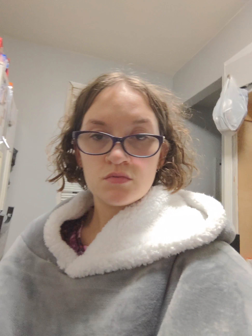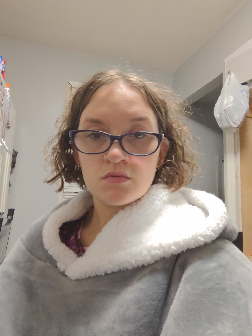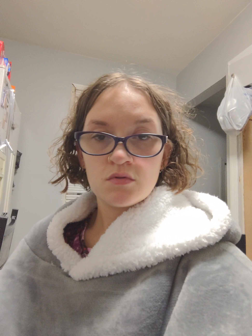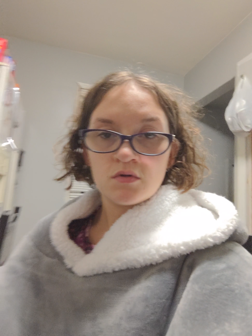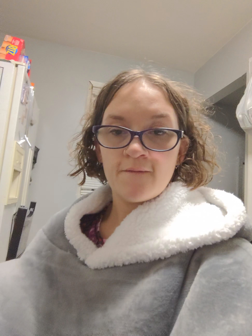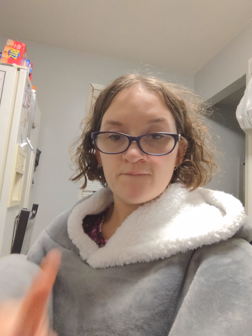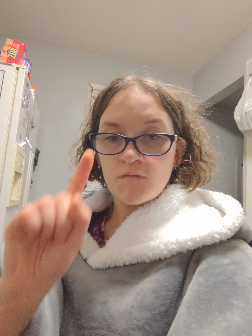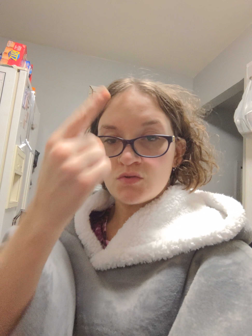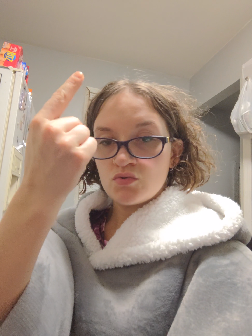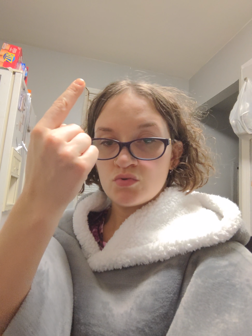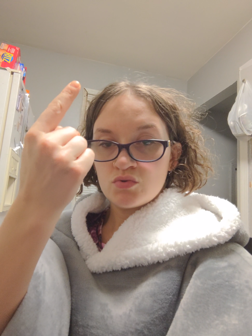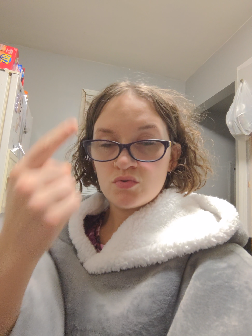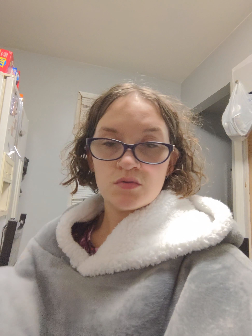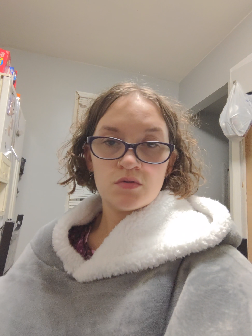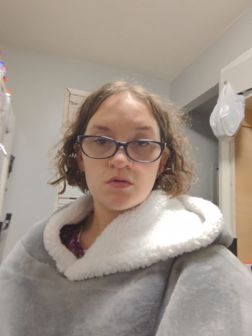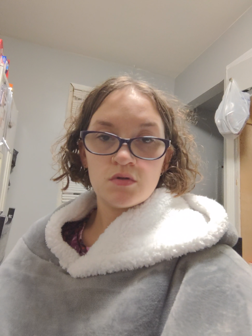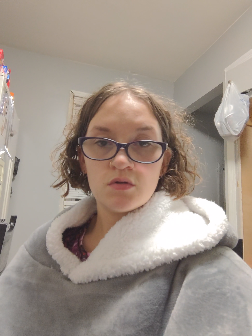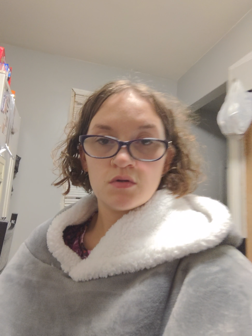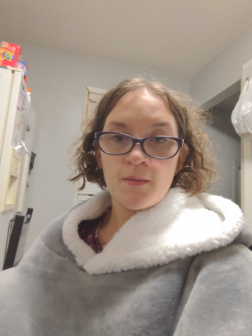first